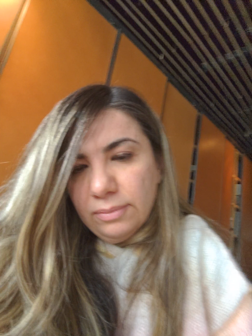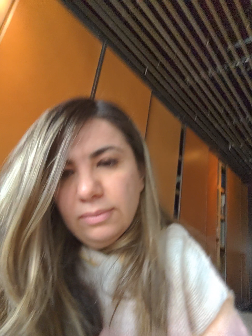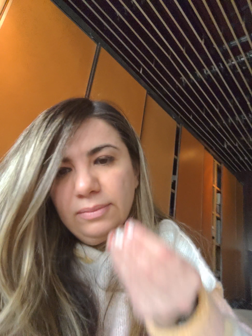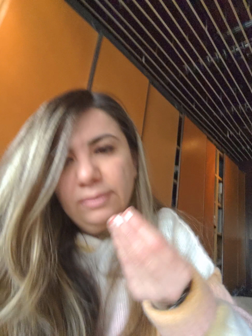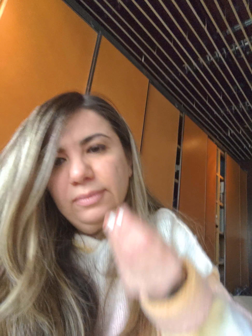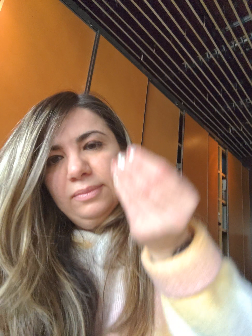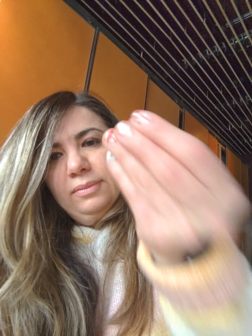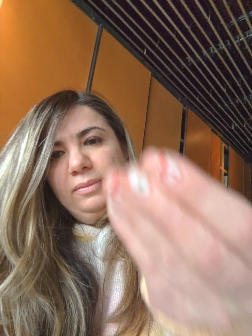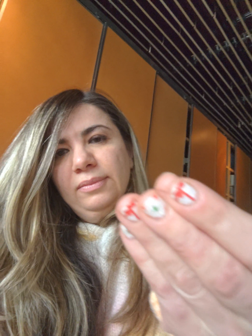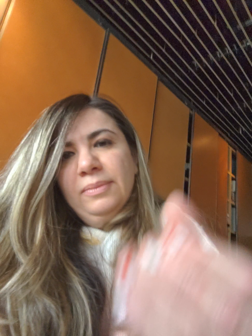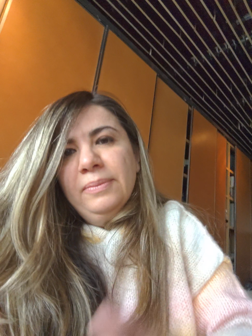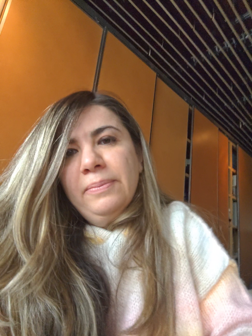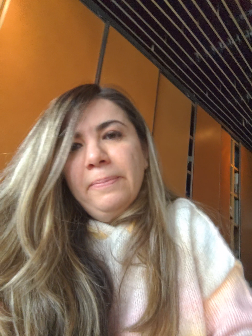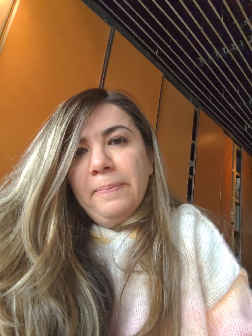give